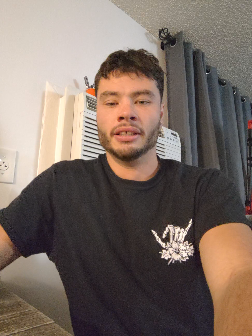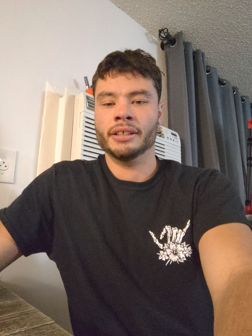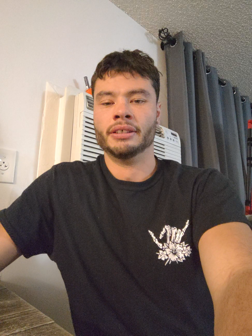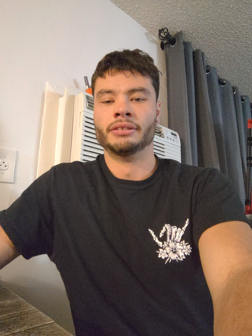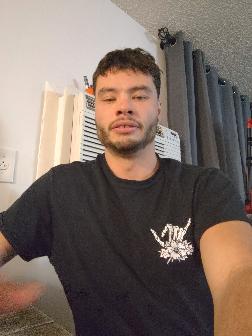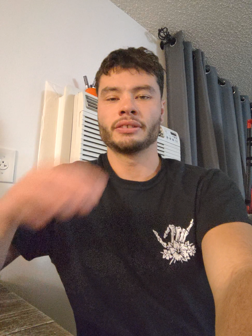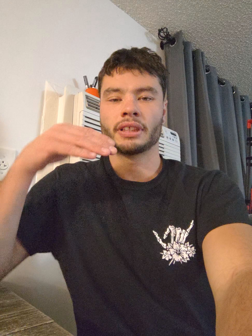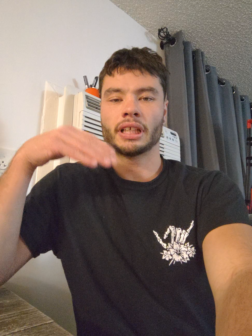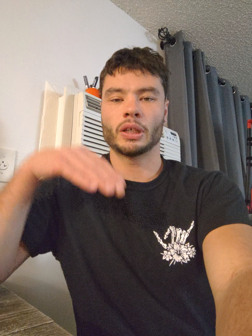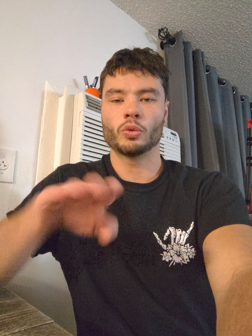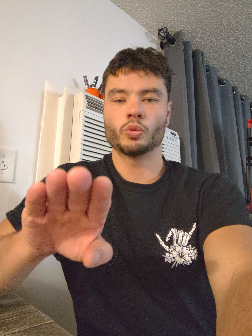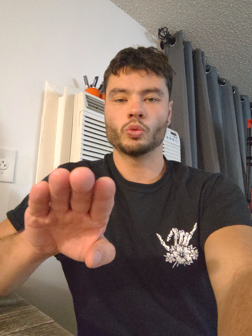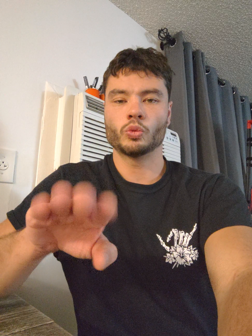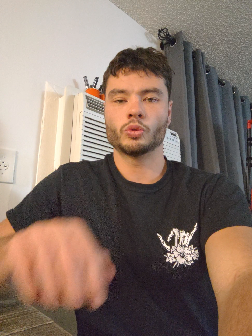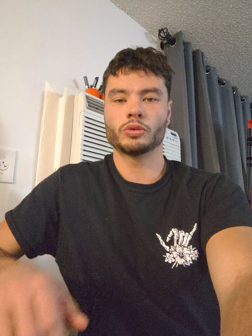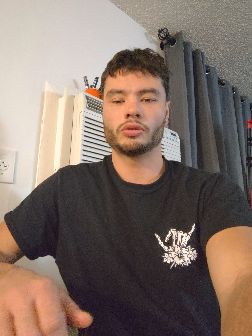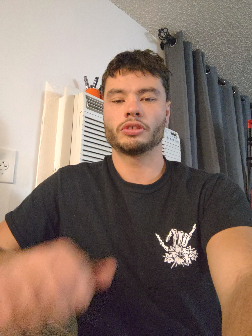into